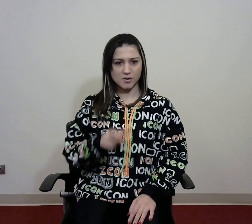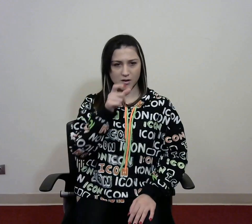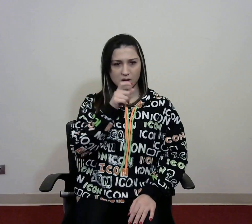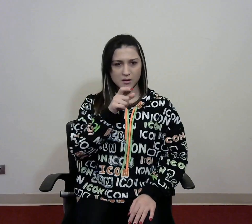dondurma